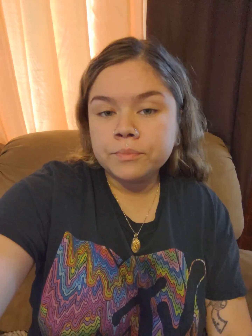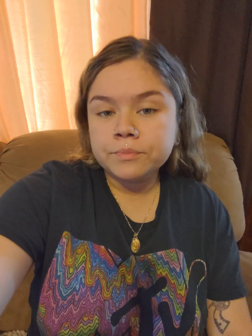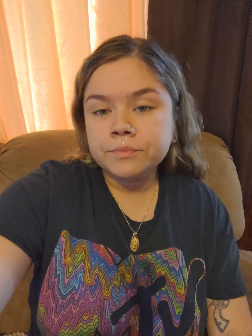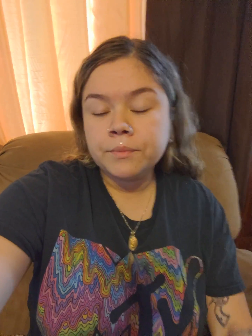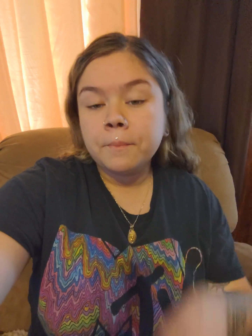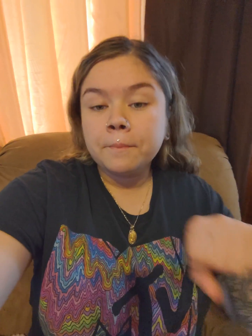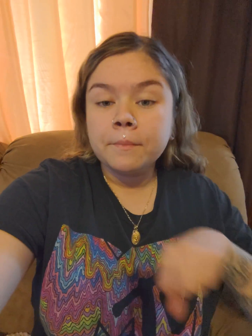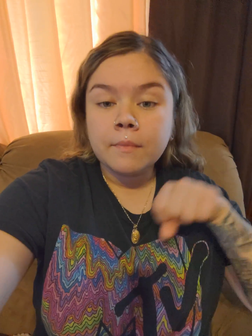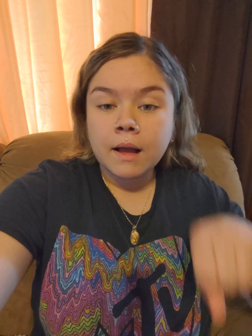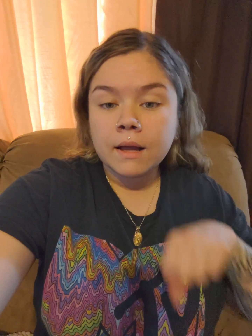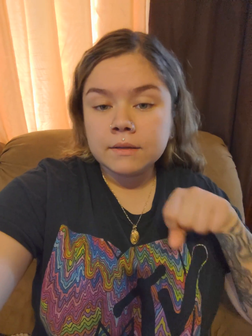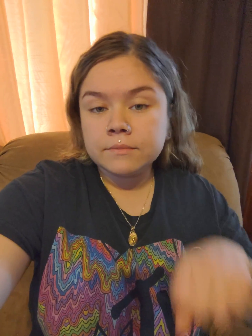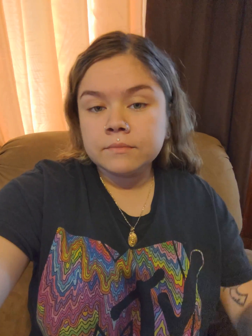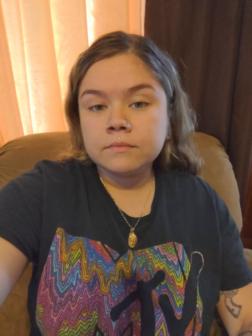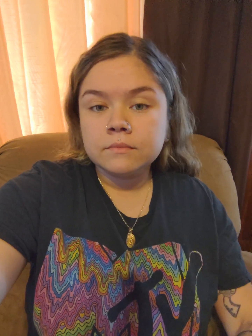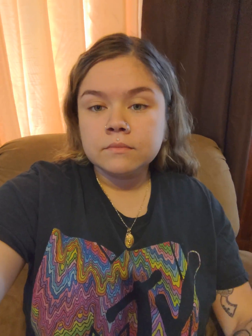bicycle